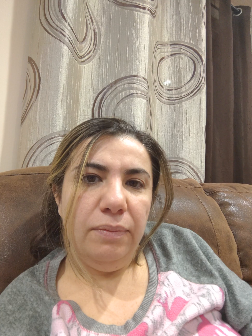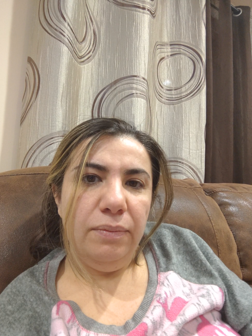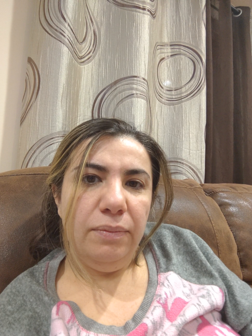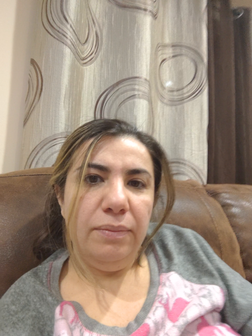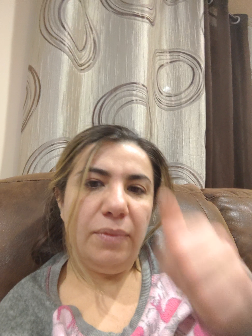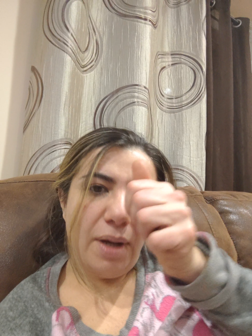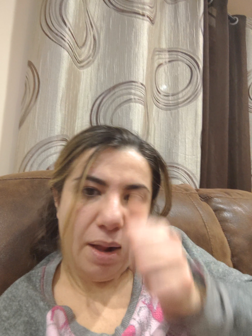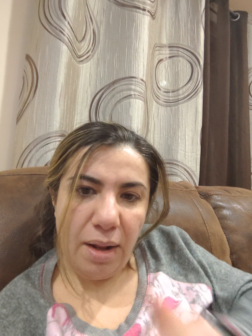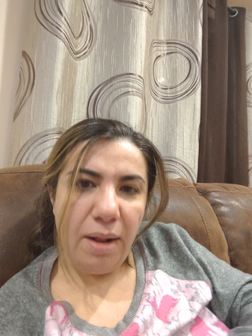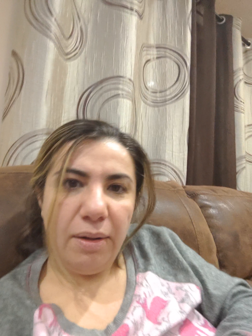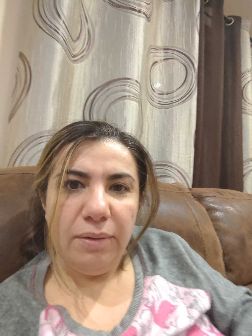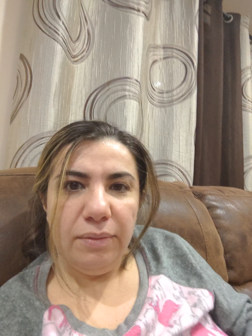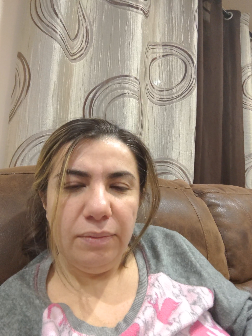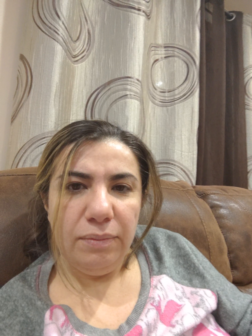beside